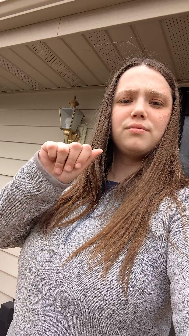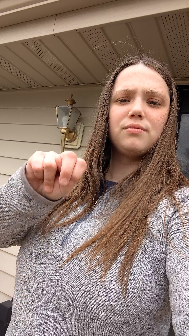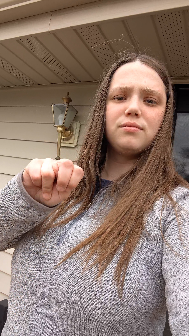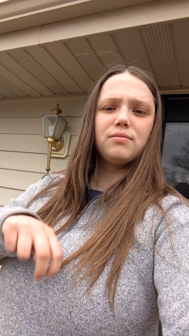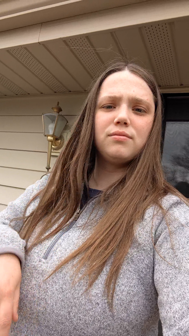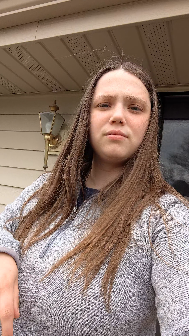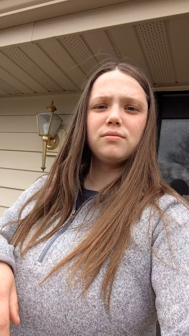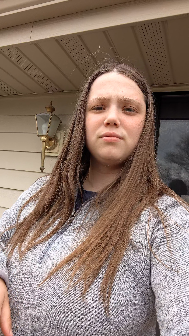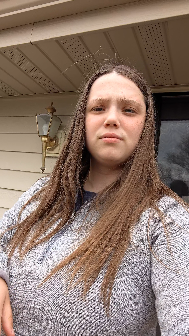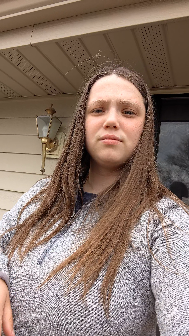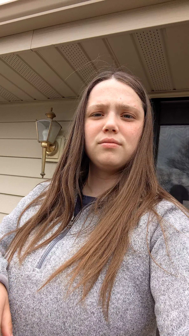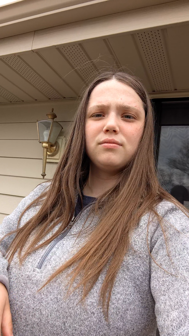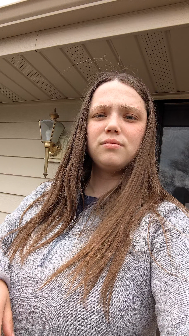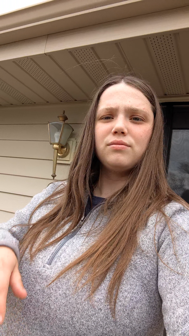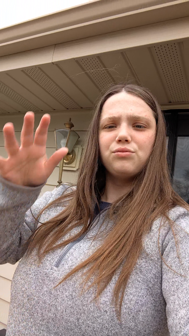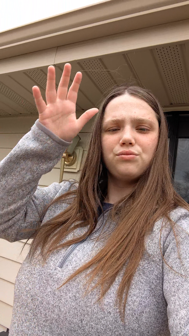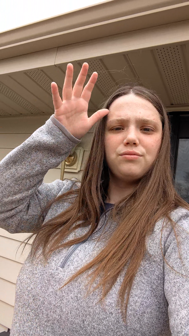deer